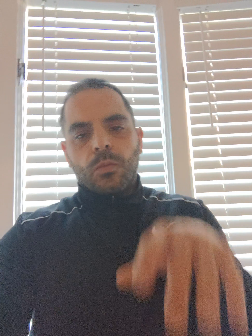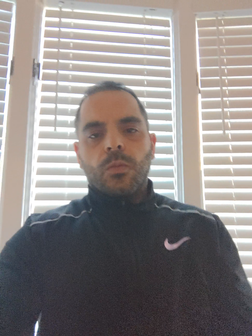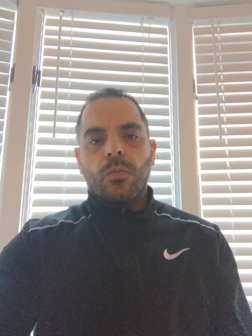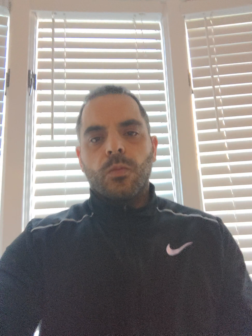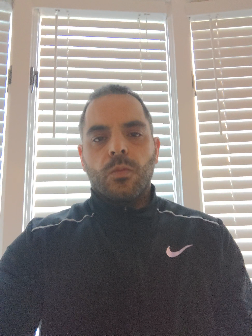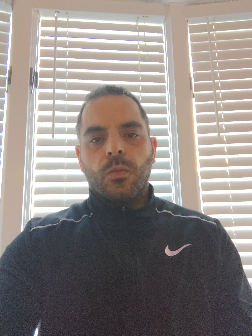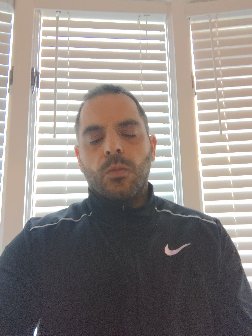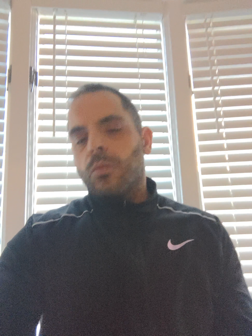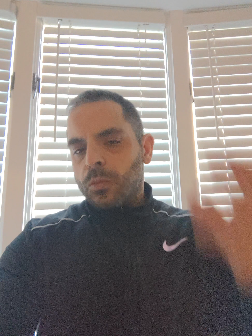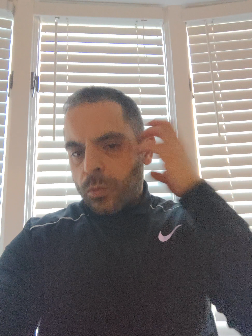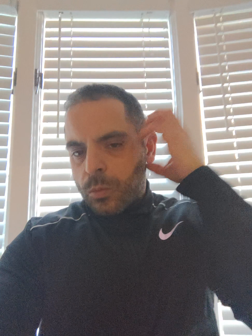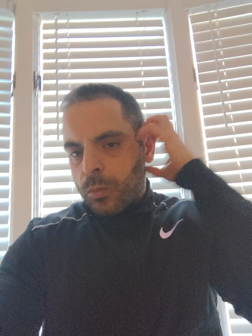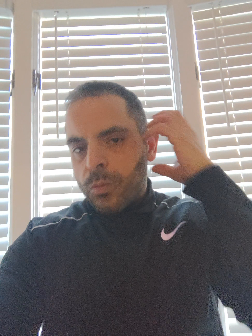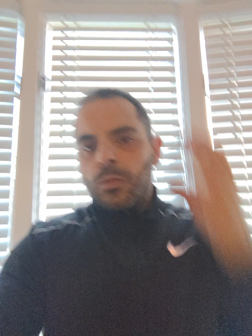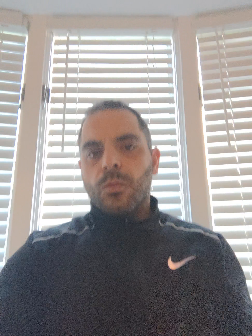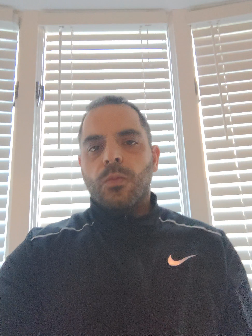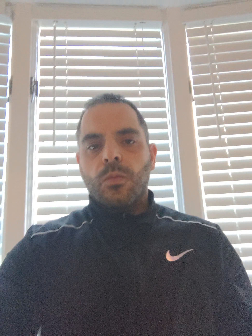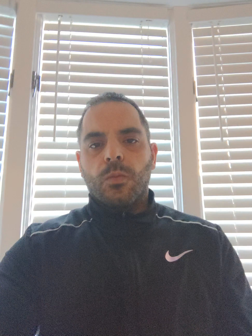radio